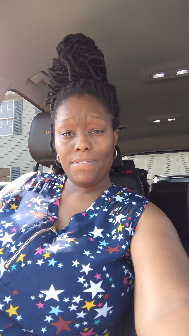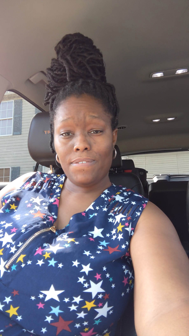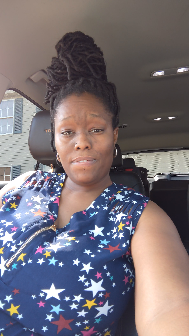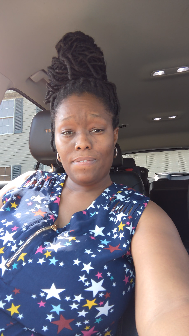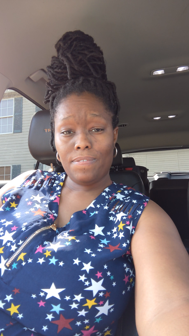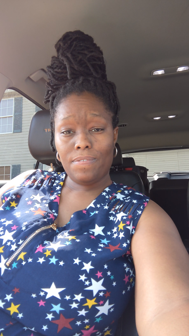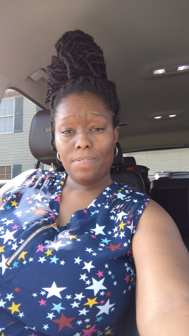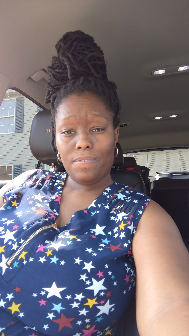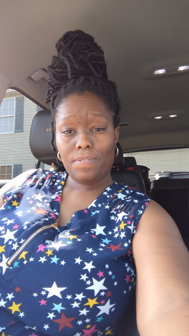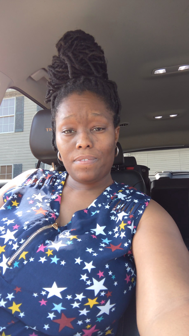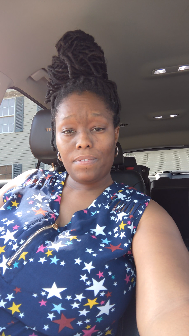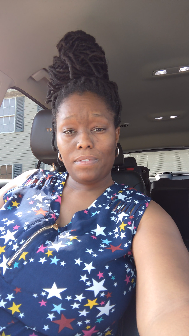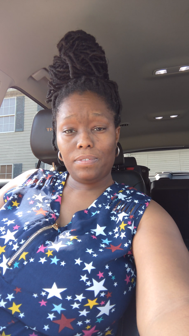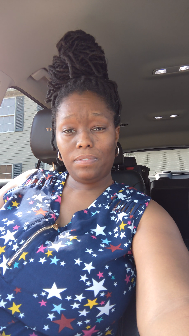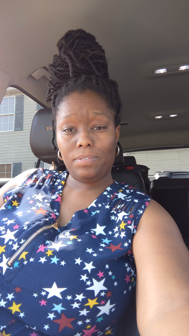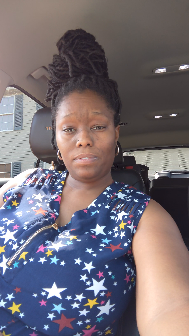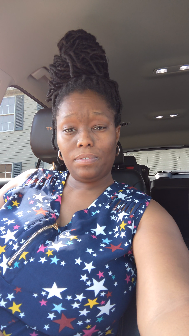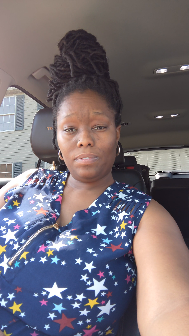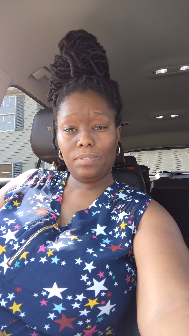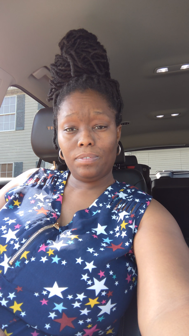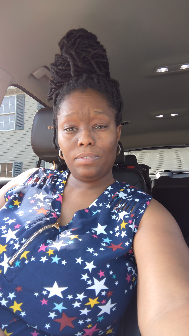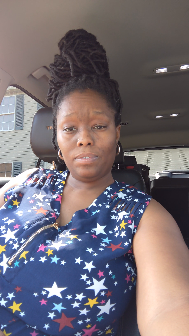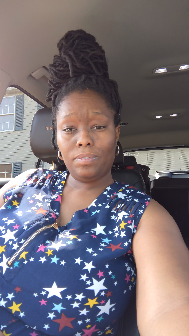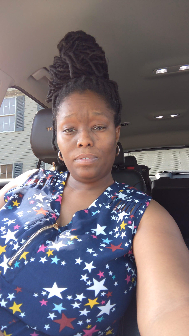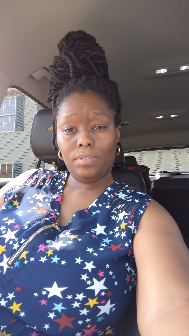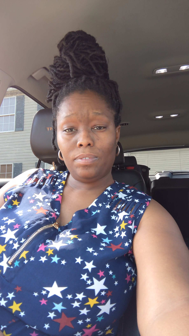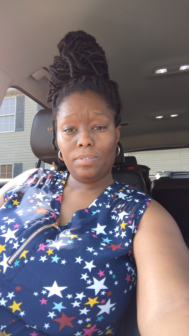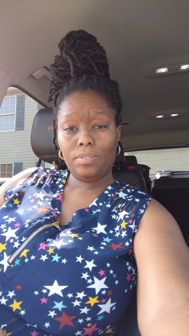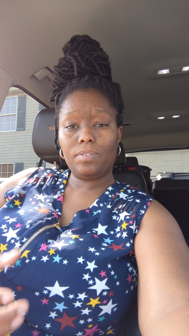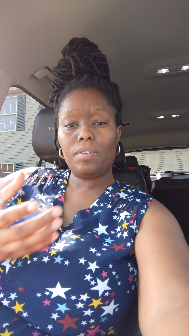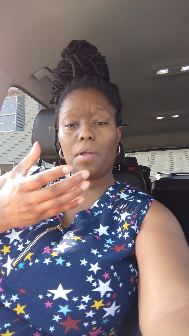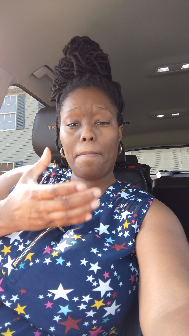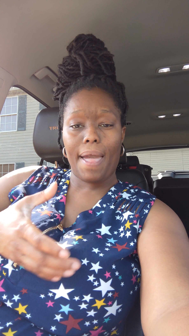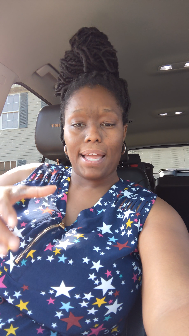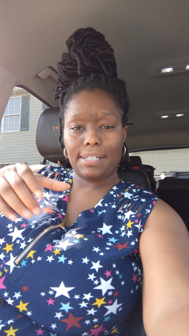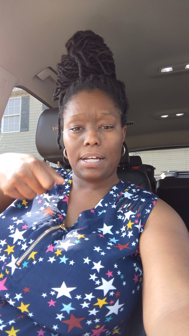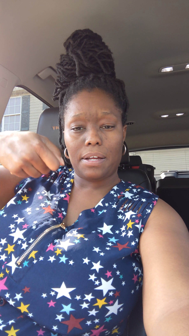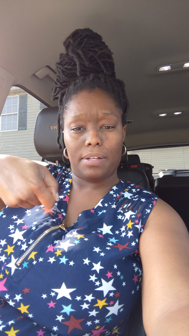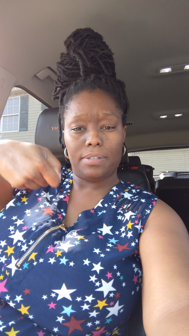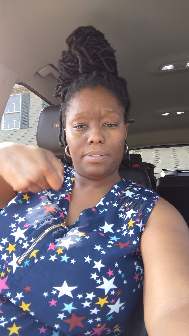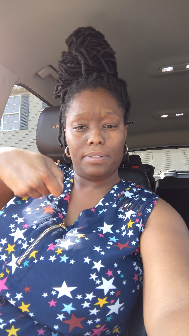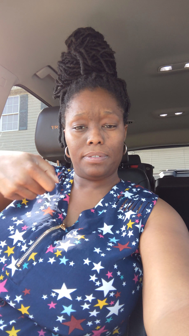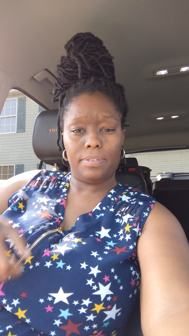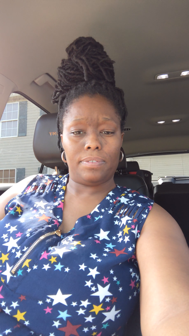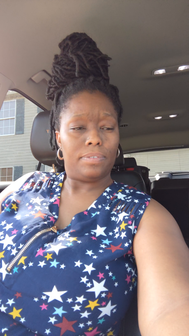basket